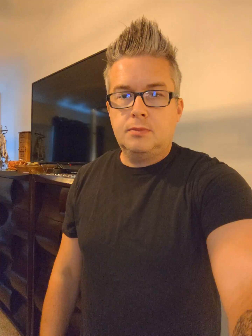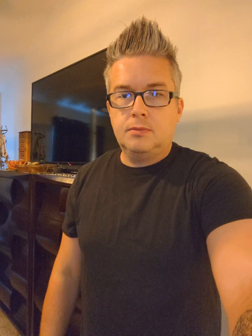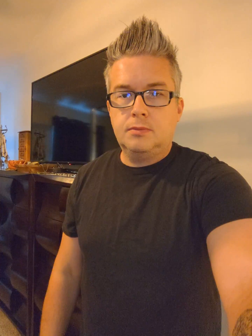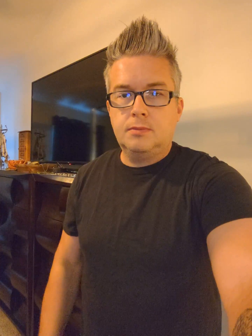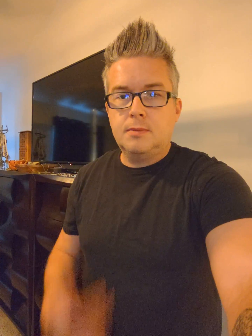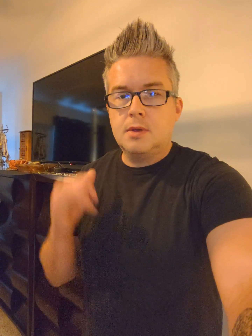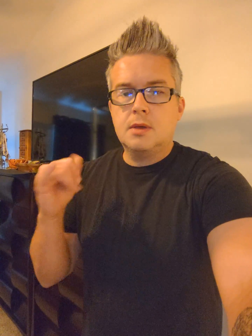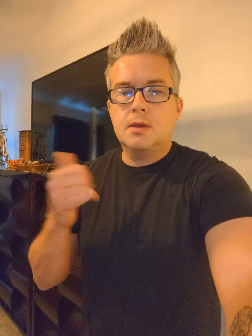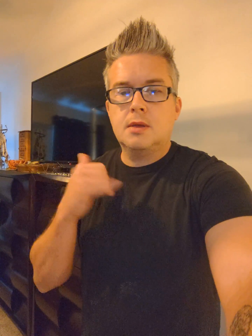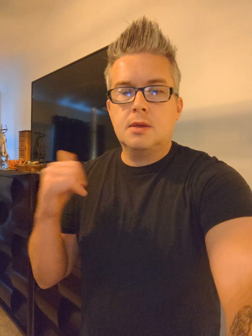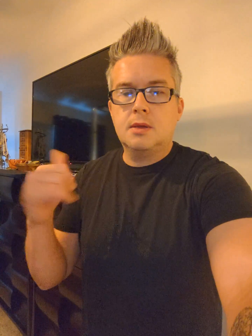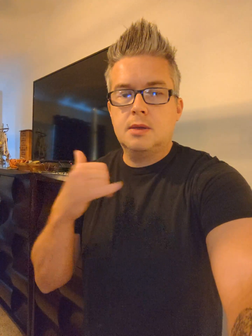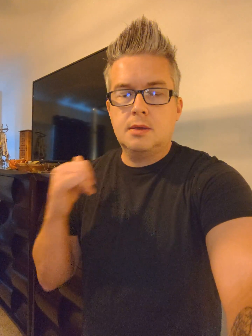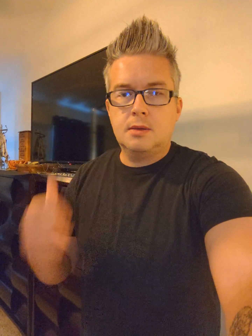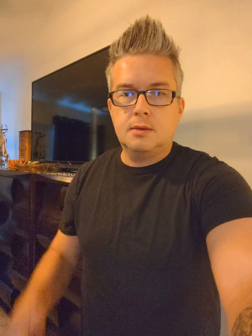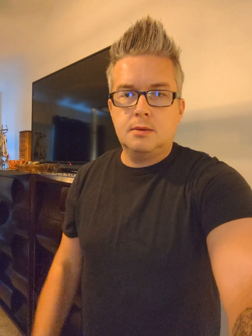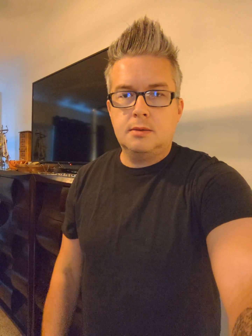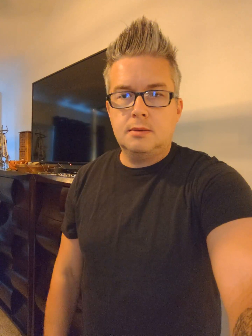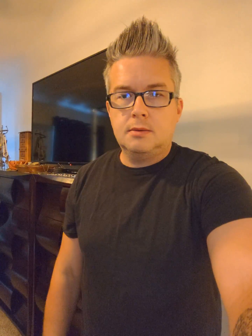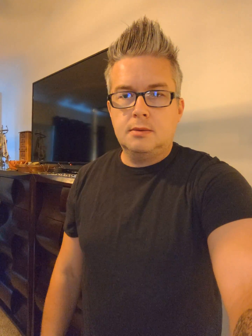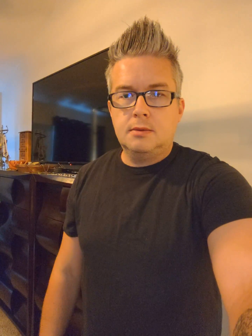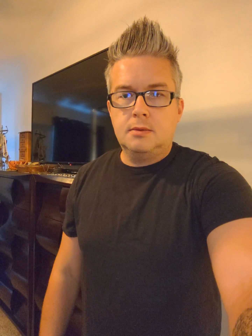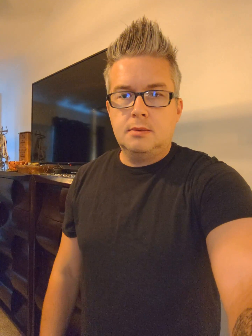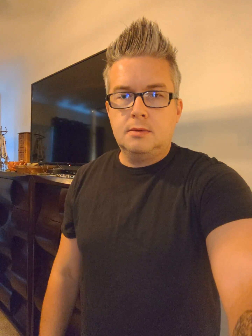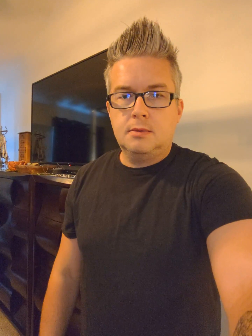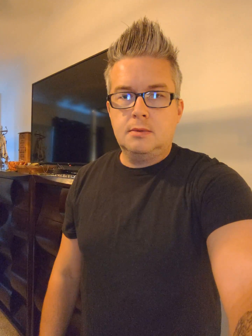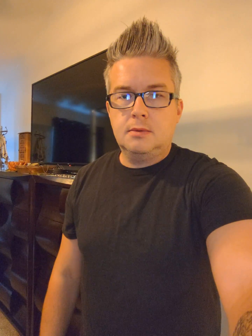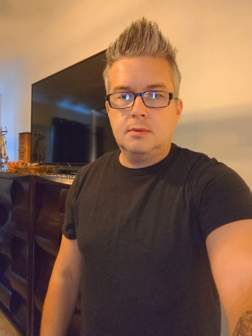play